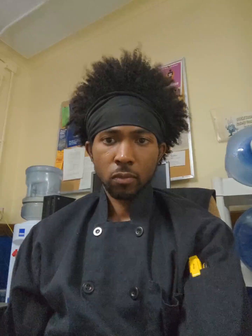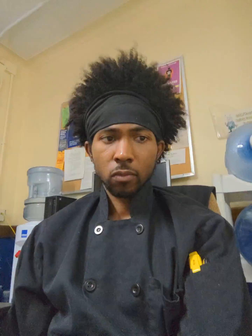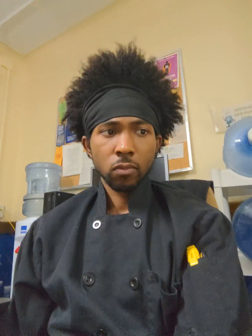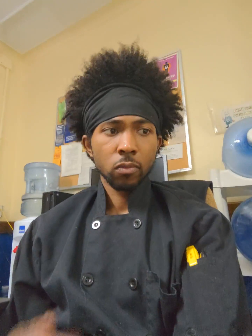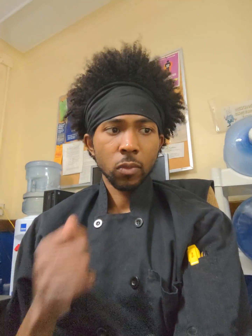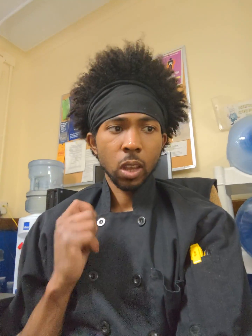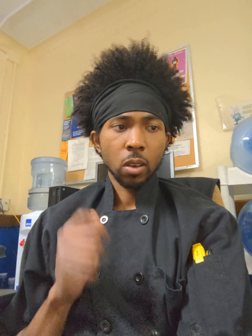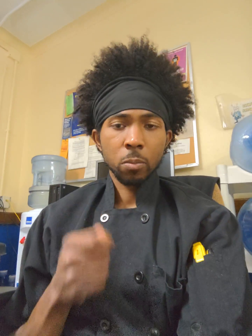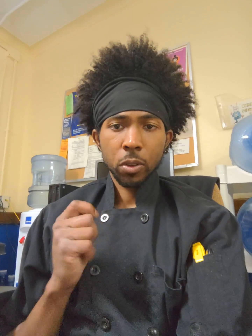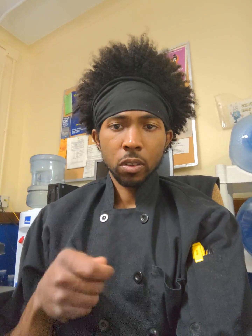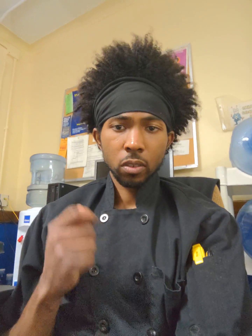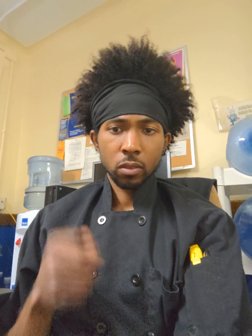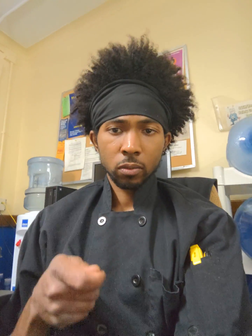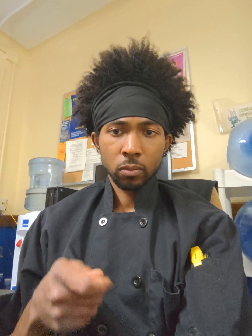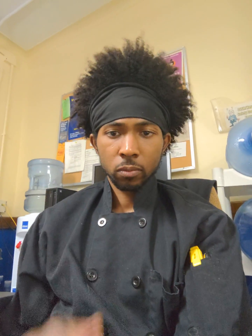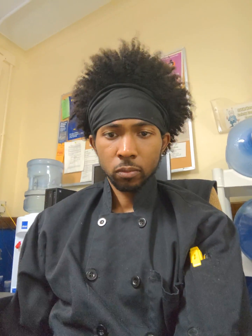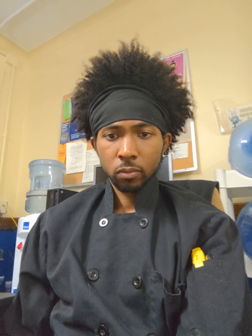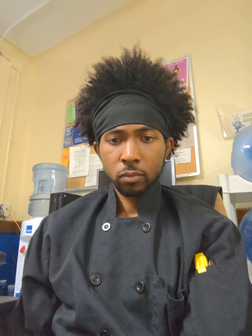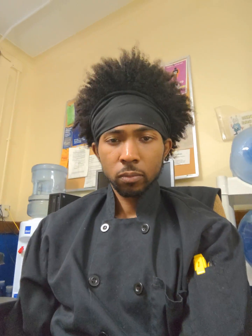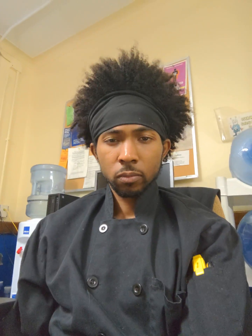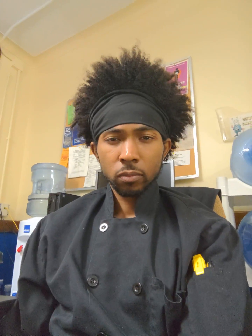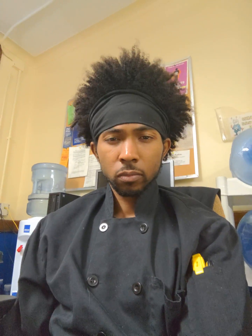hammer